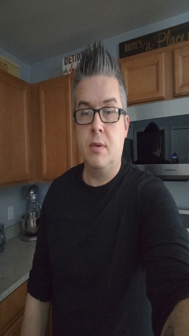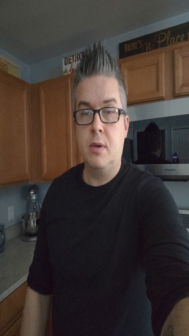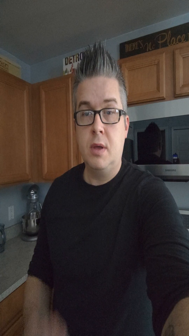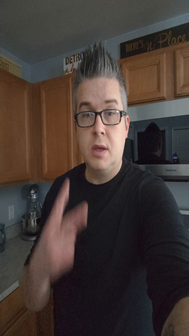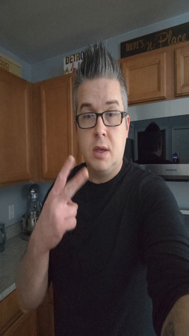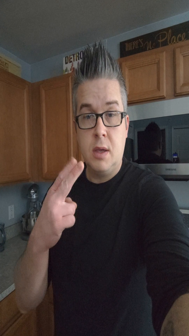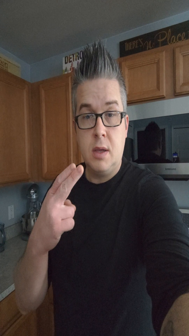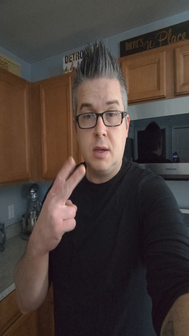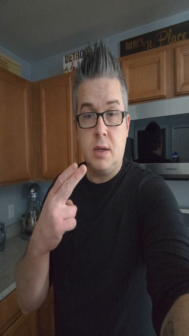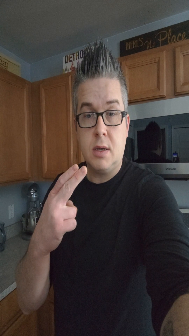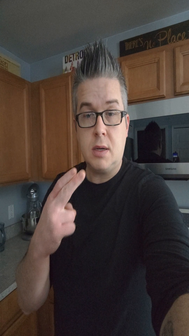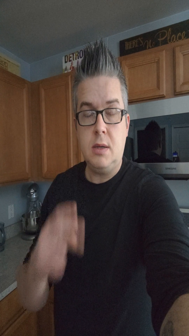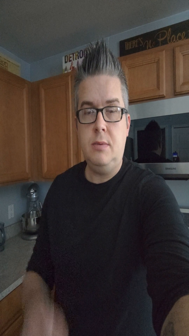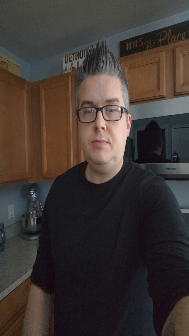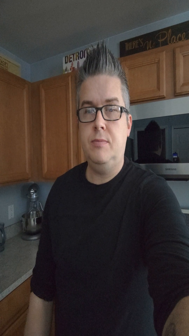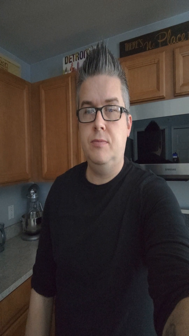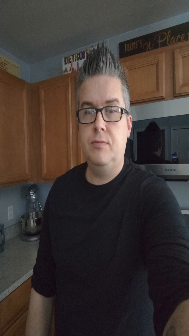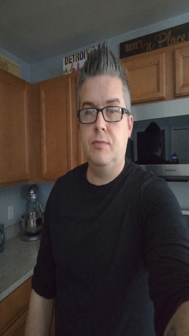scissors